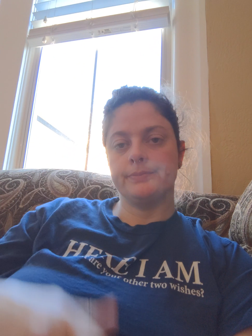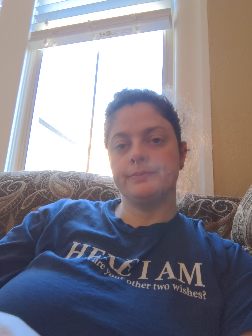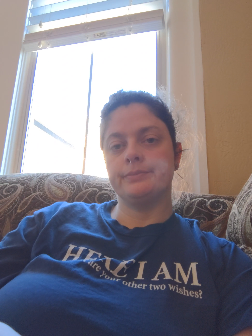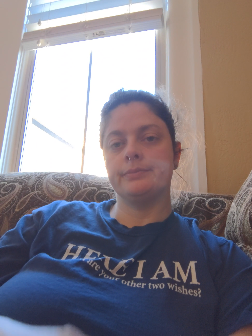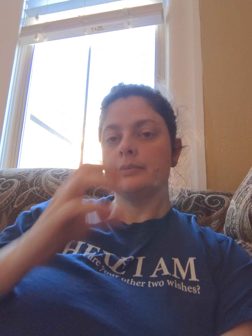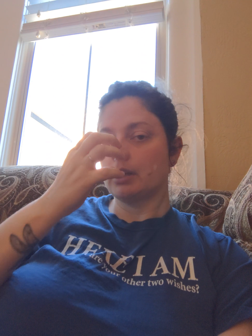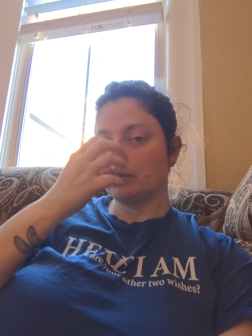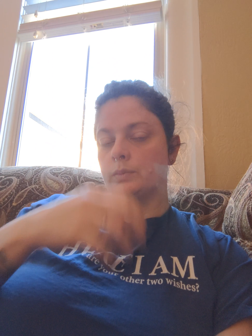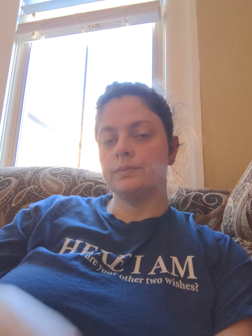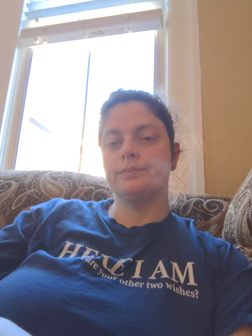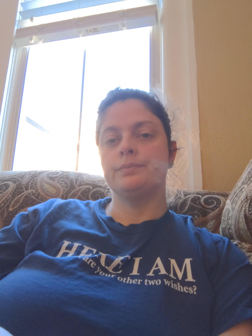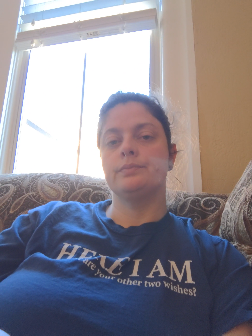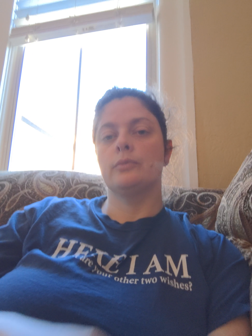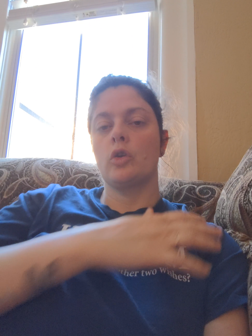clown